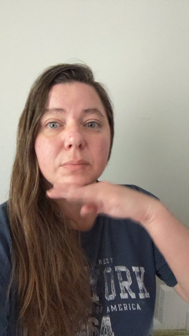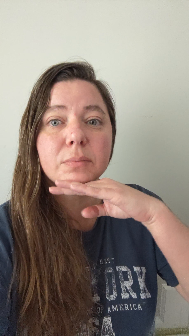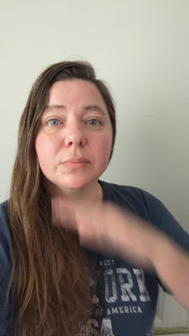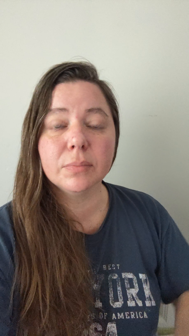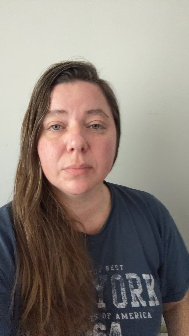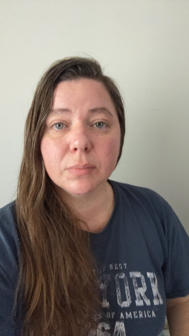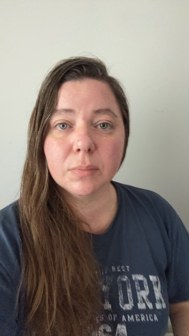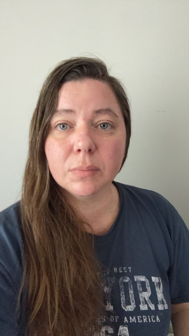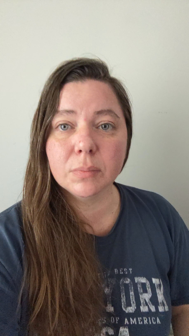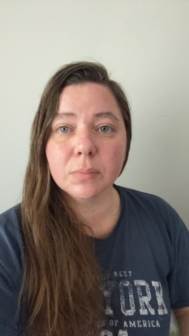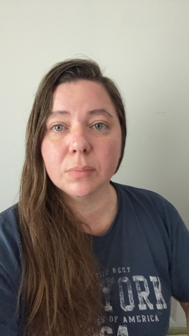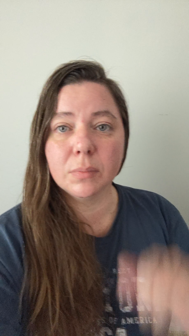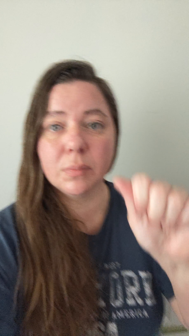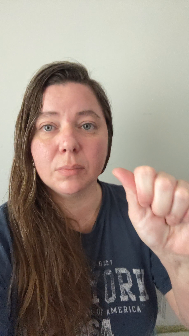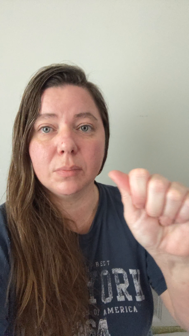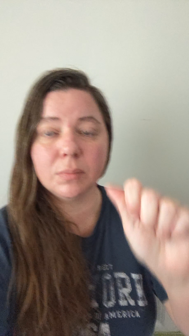a